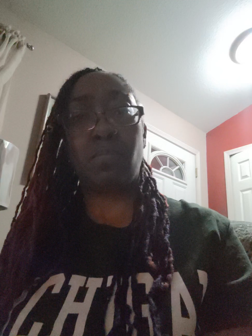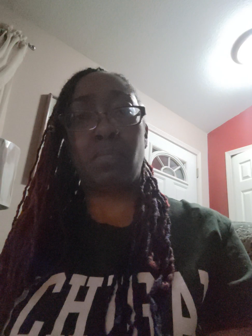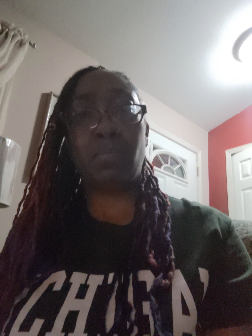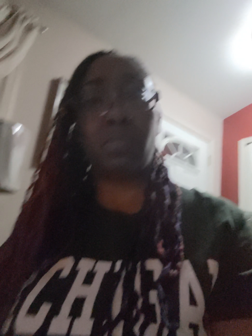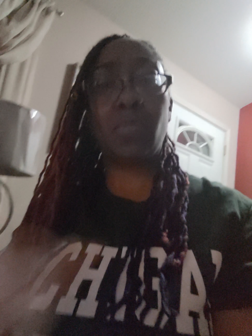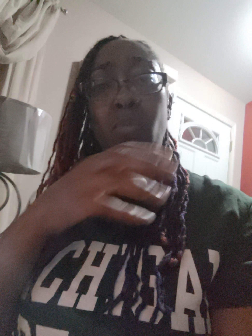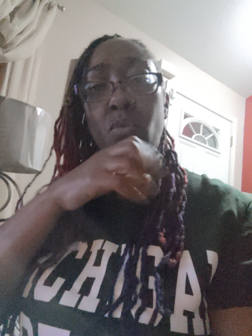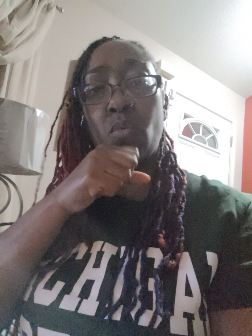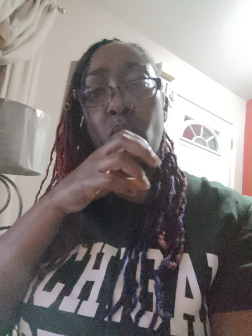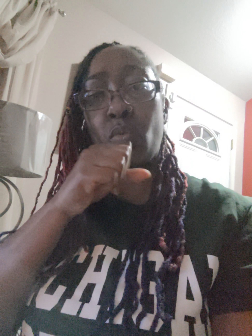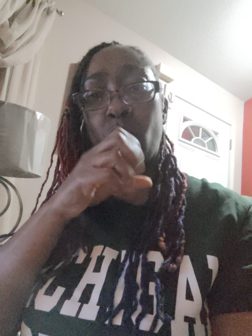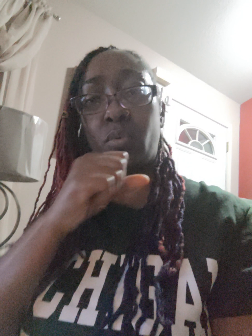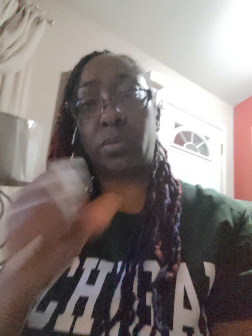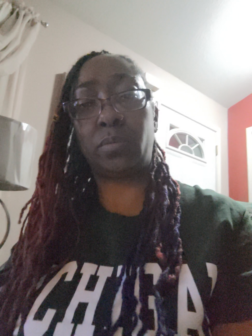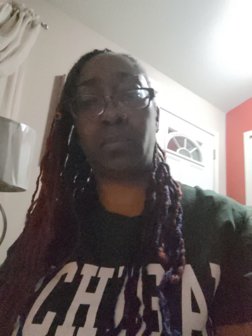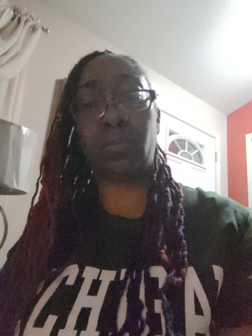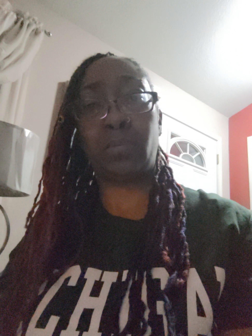orange